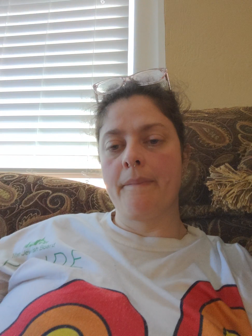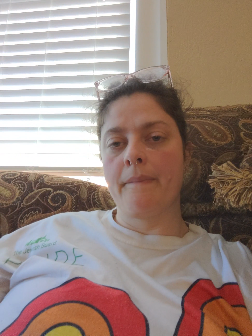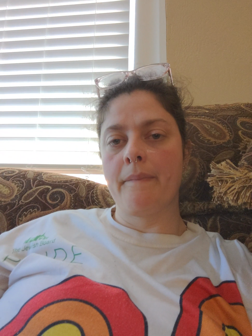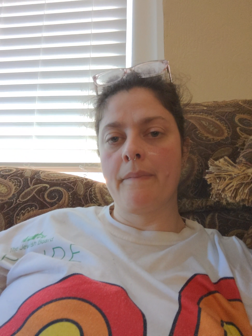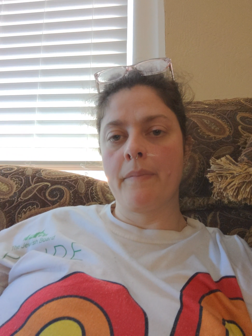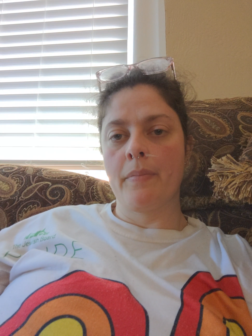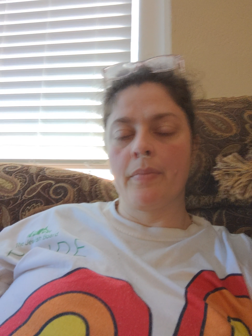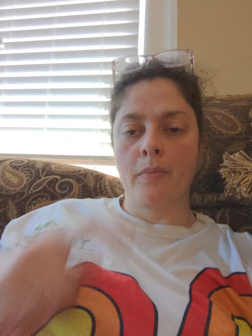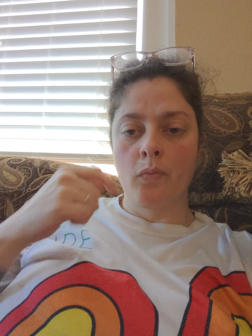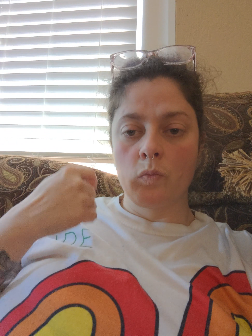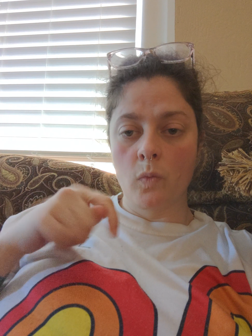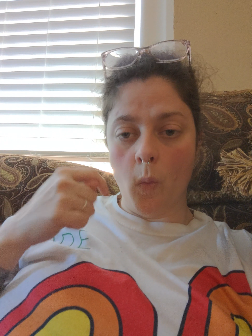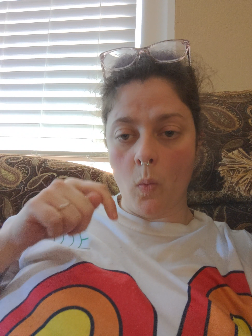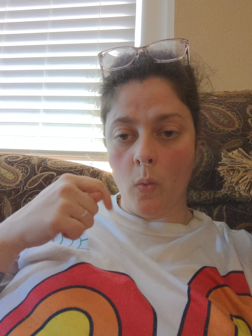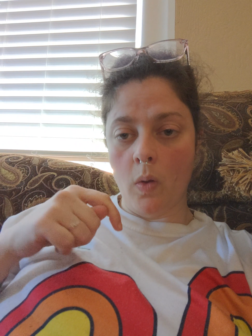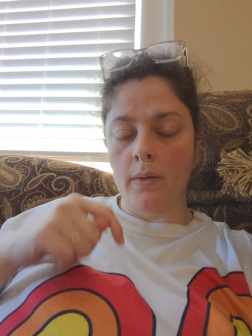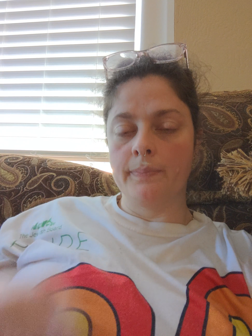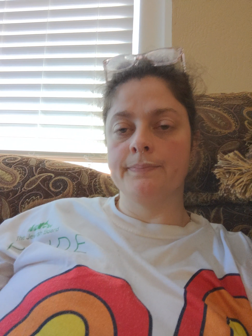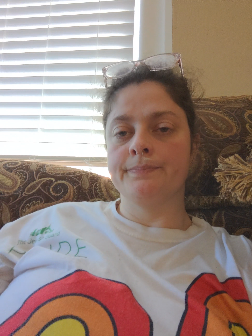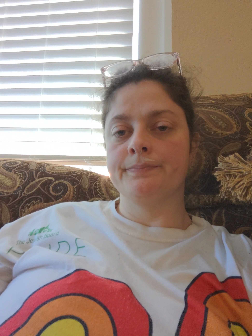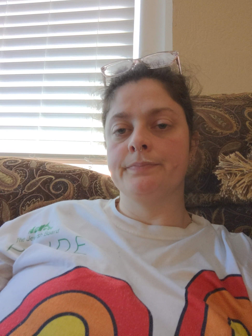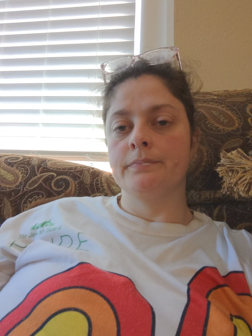toy